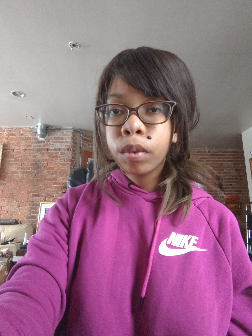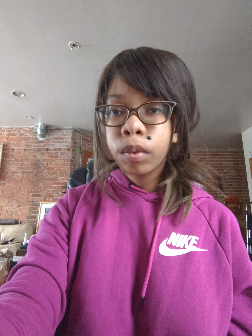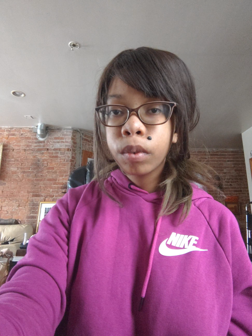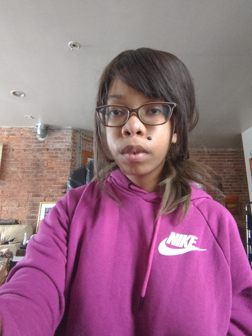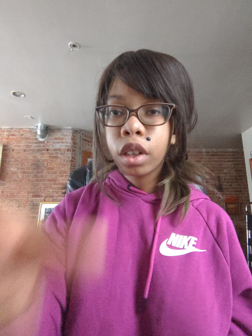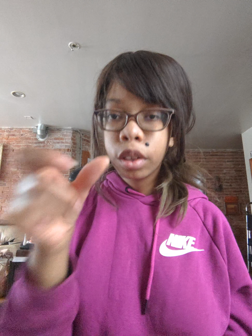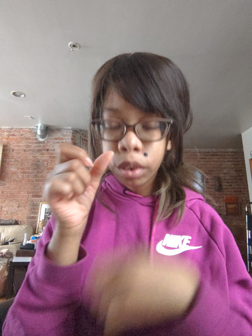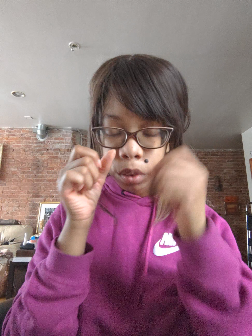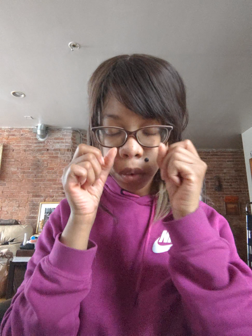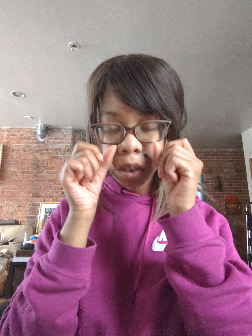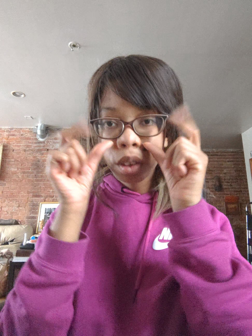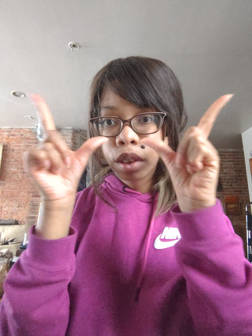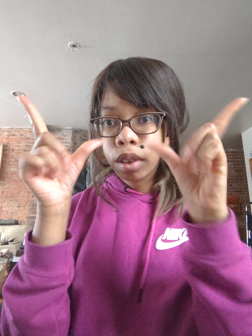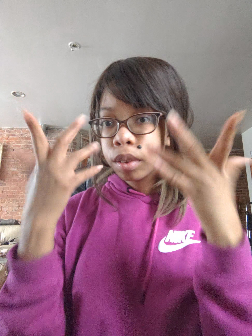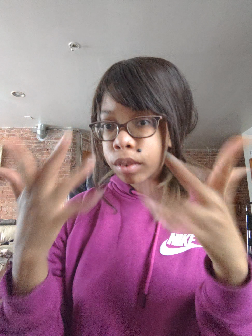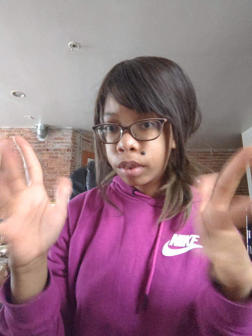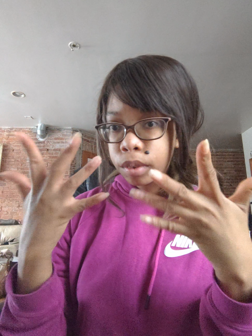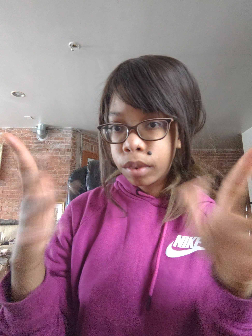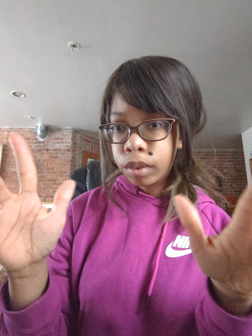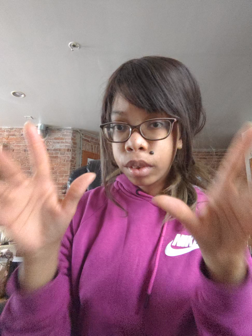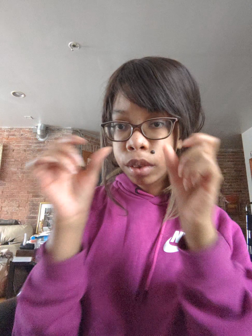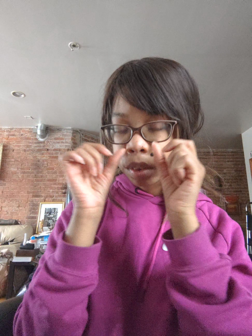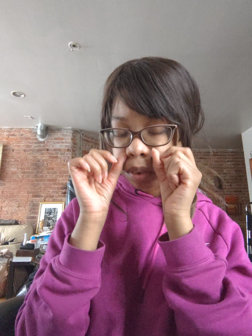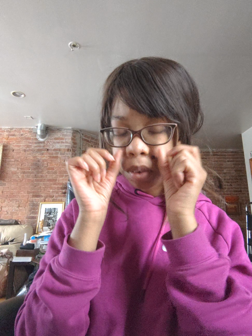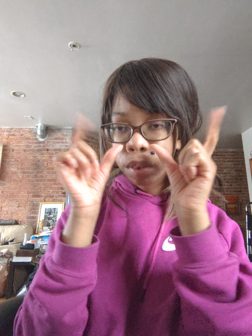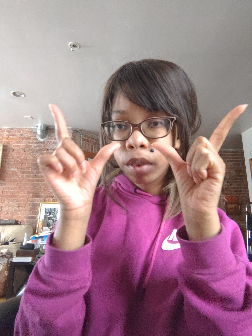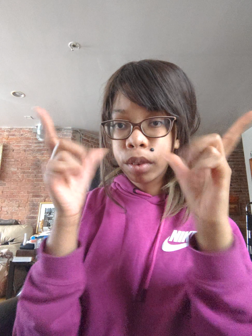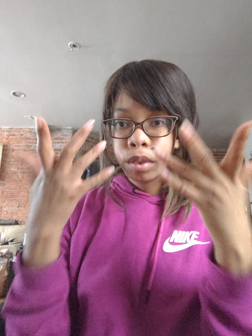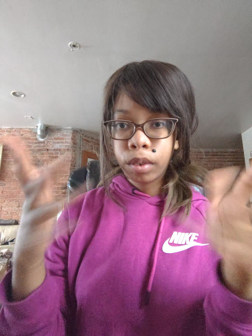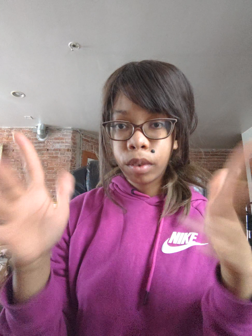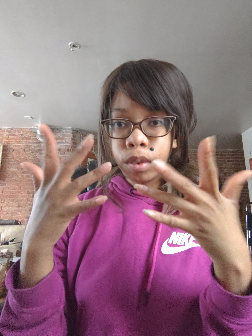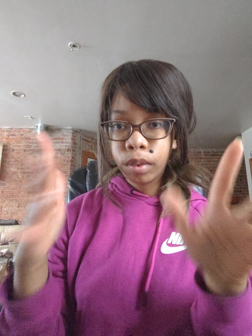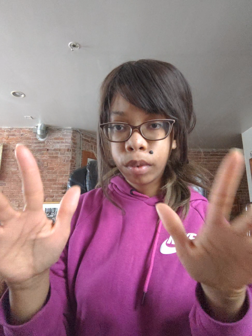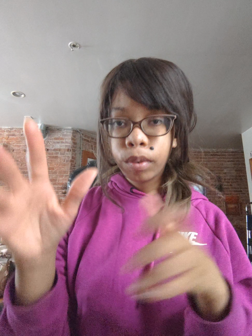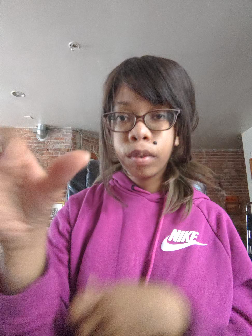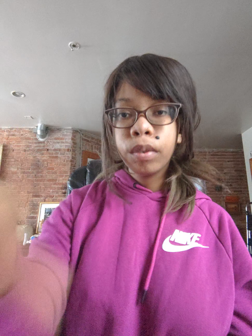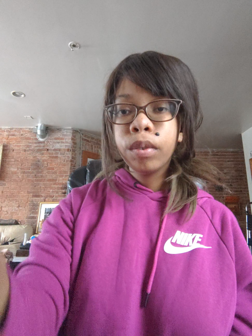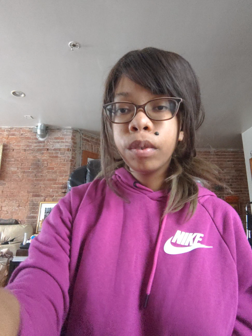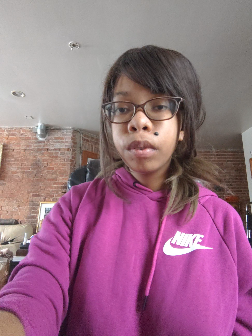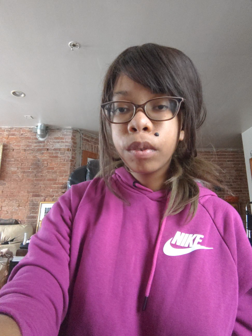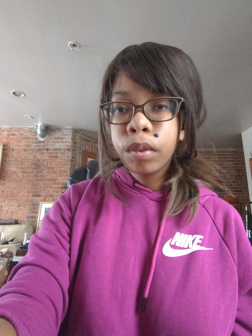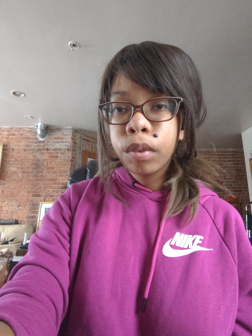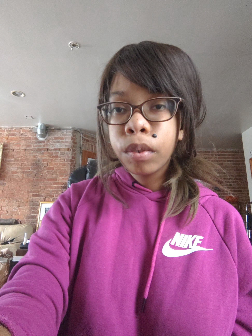awake